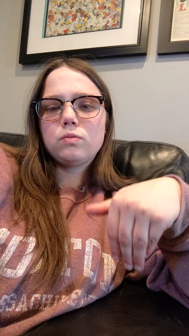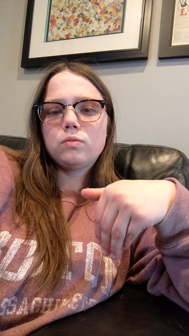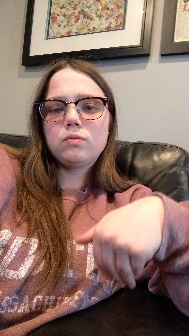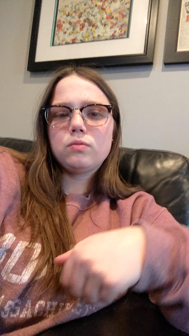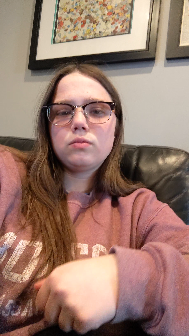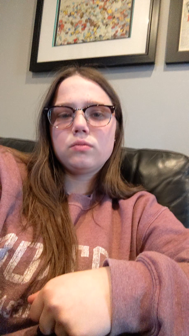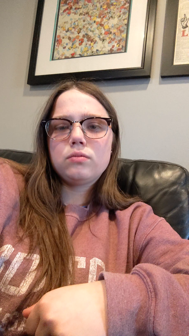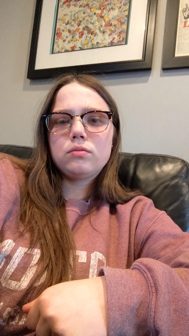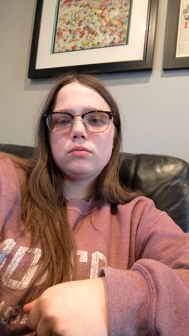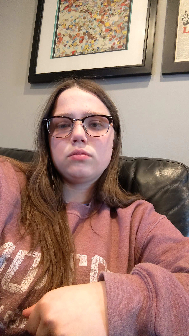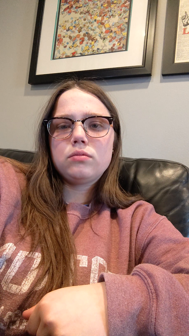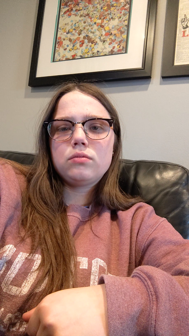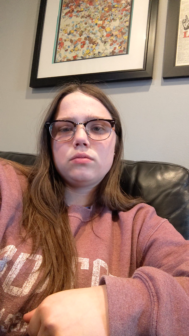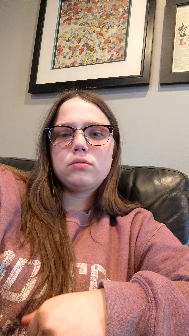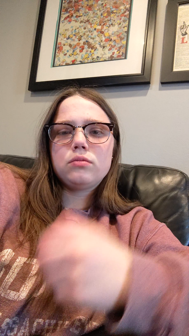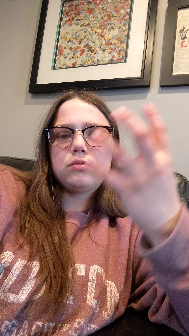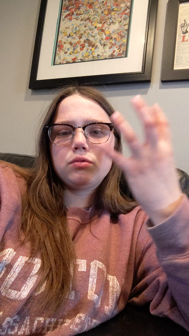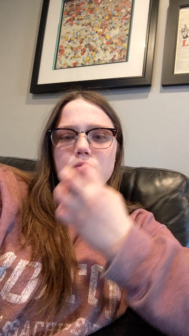dark